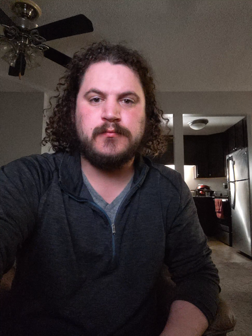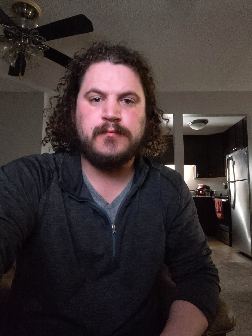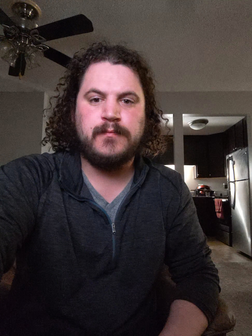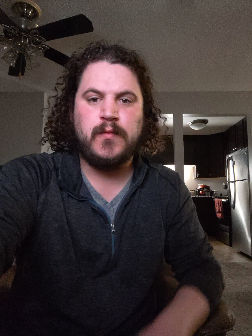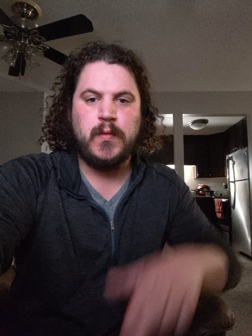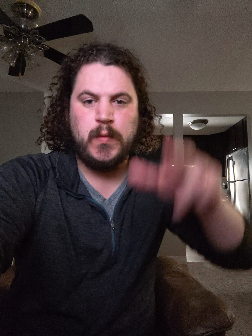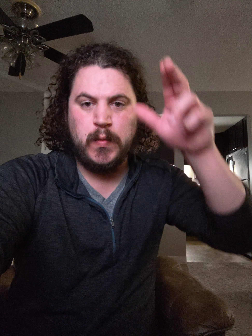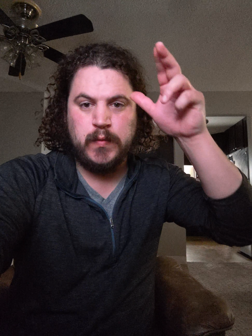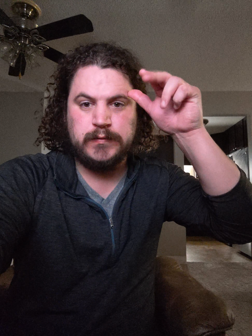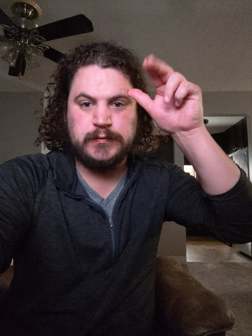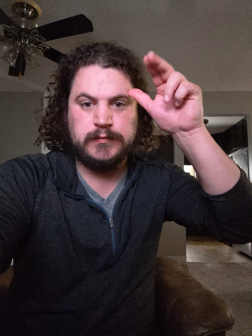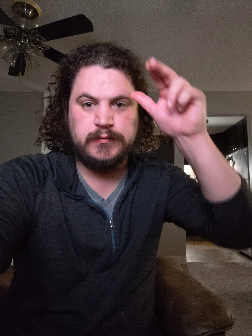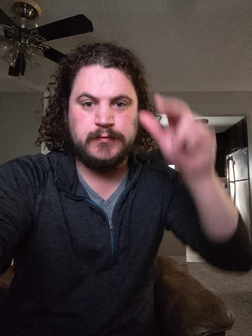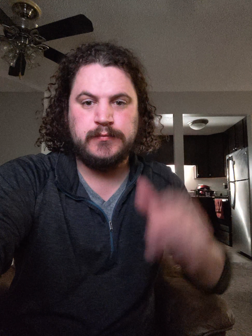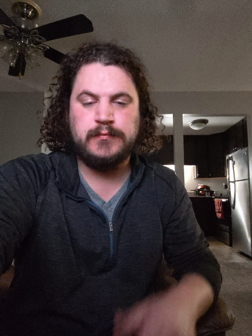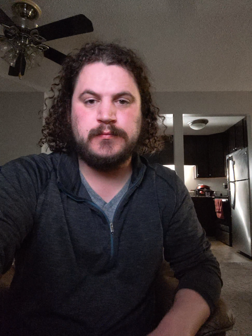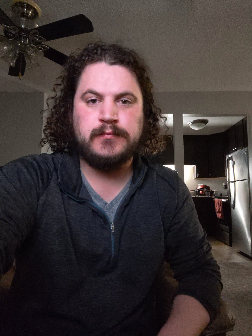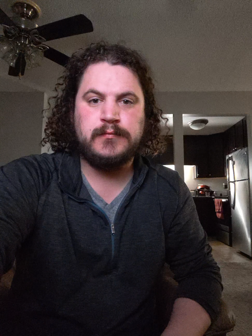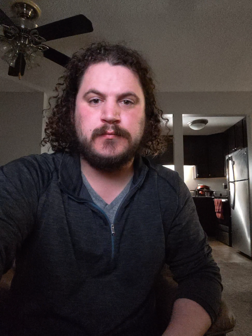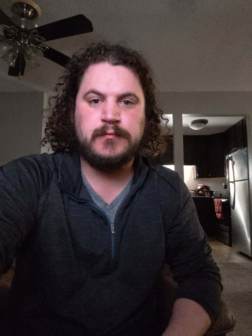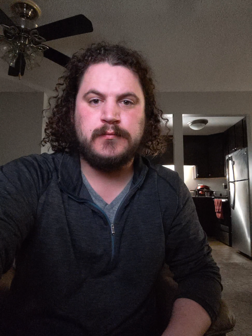horse